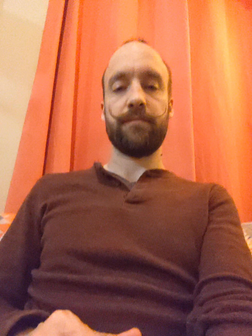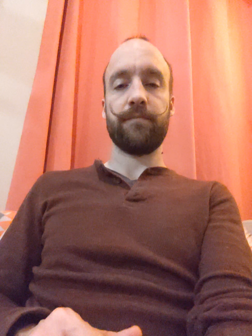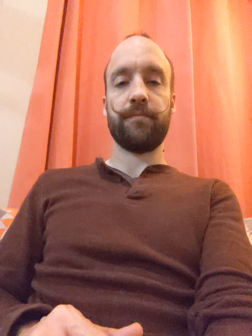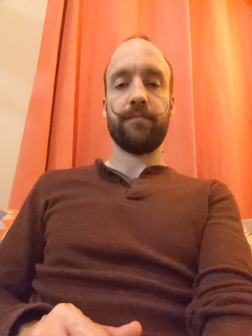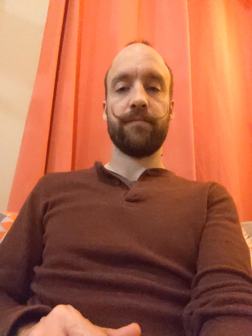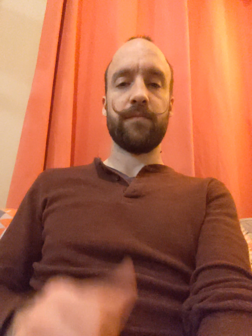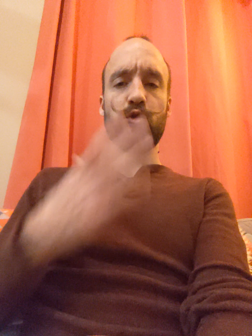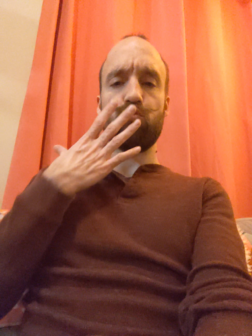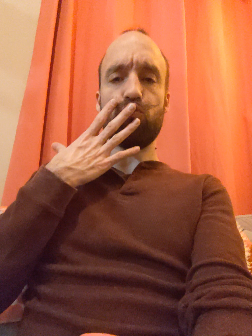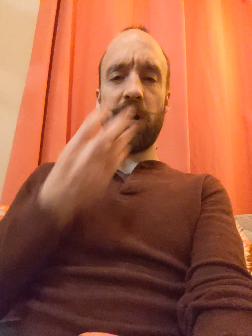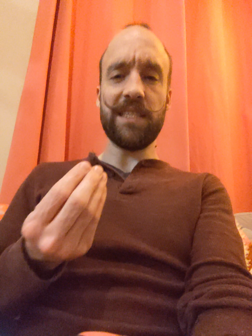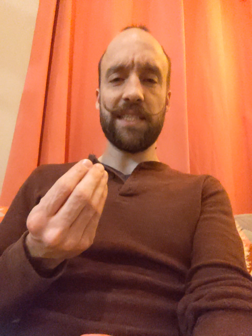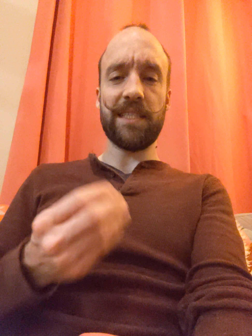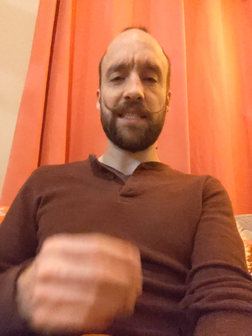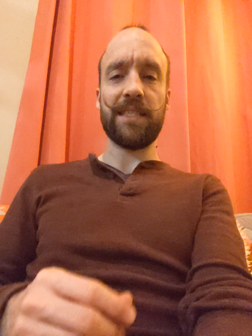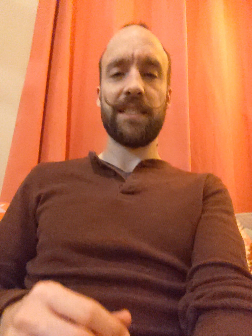wet